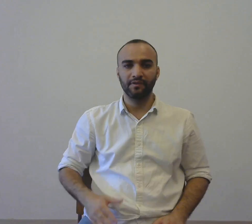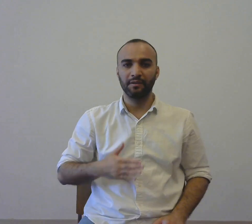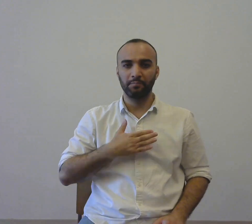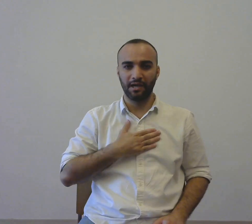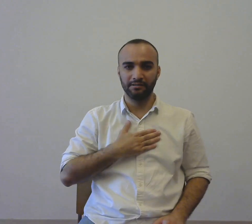mən